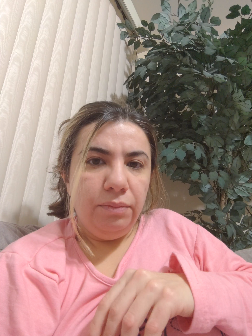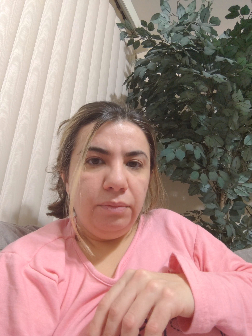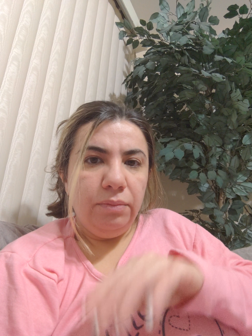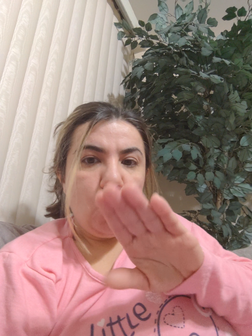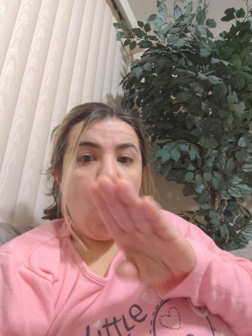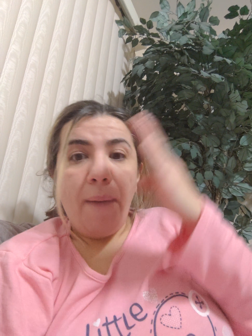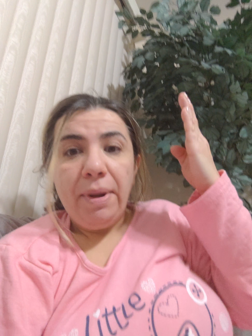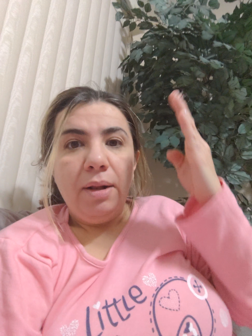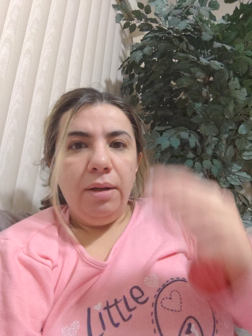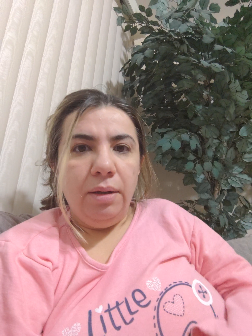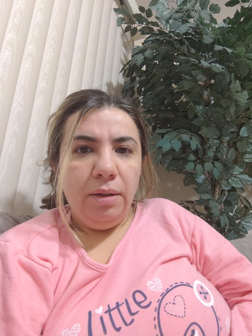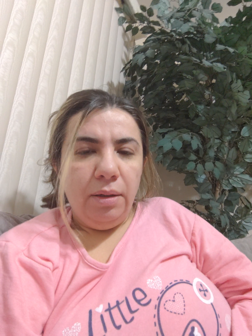open